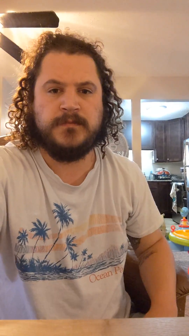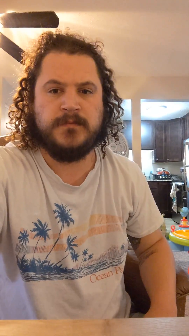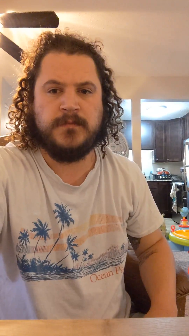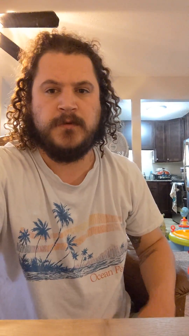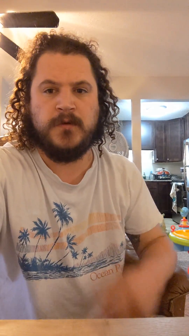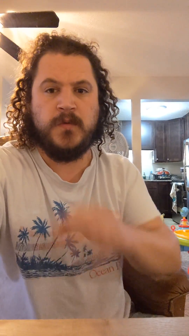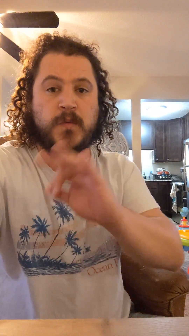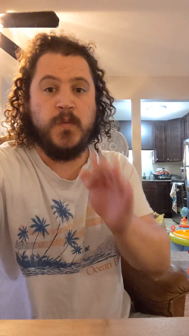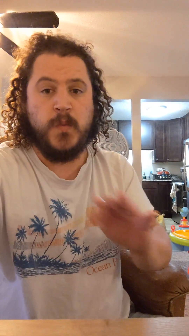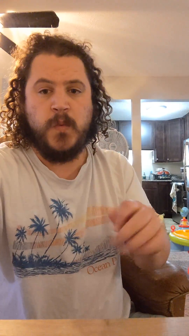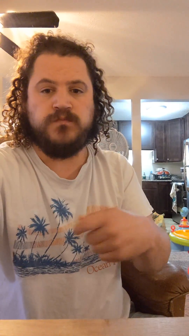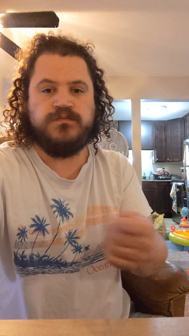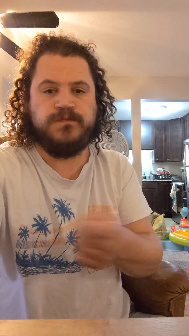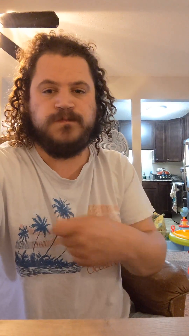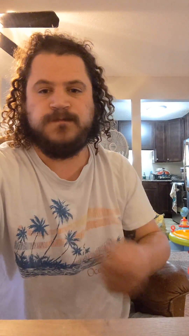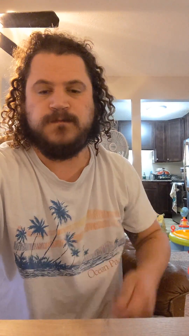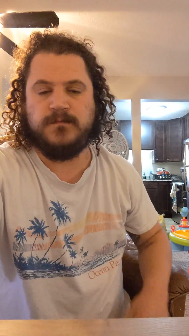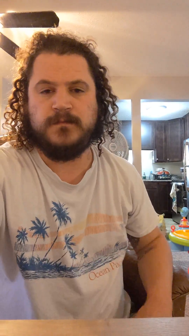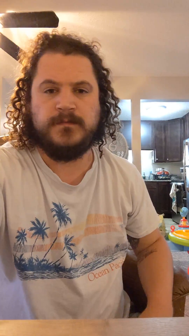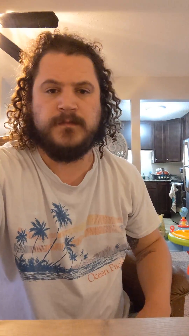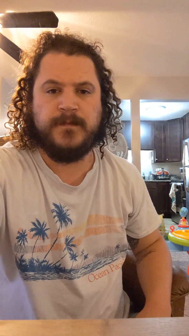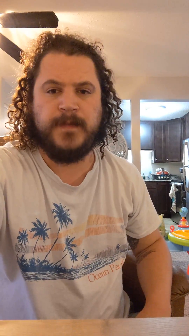hose